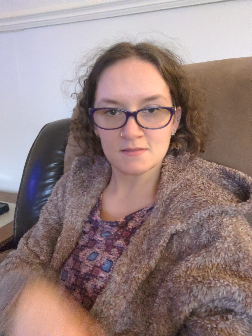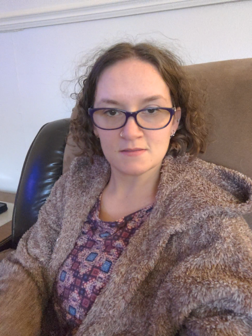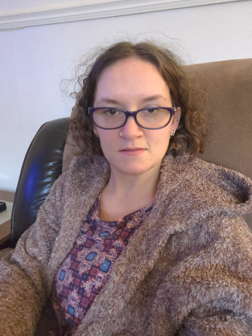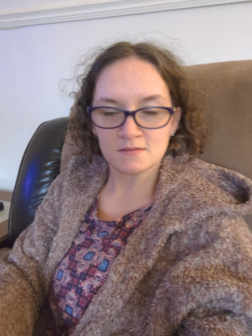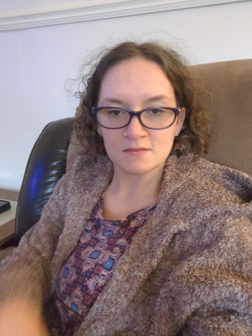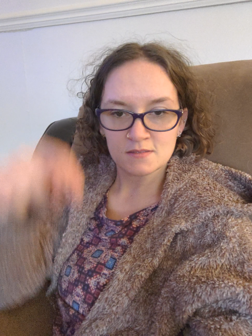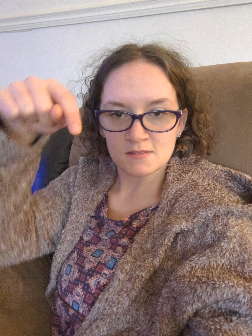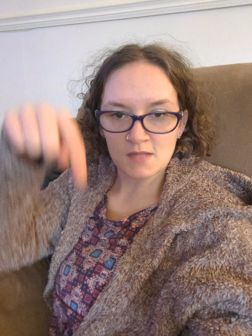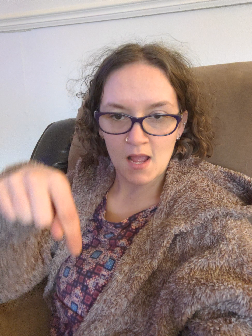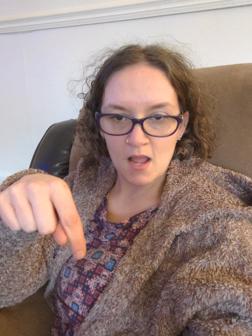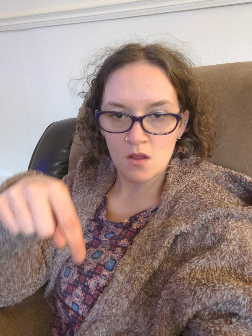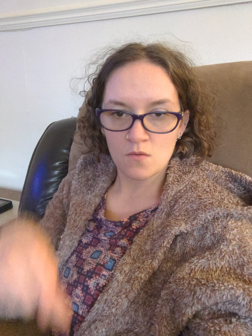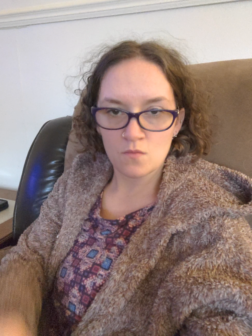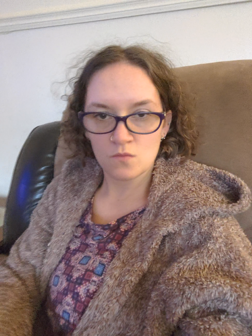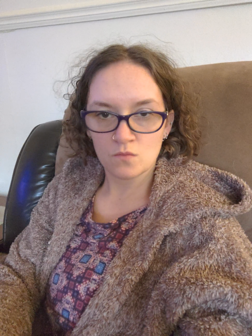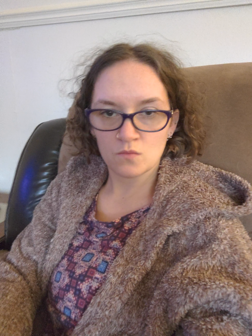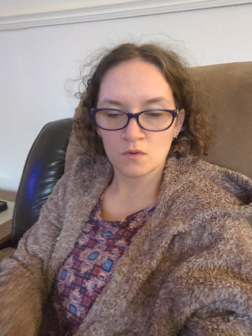down